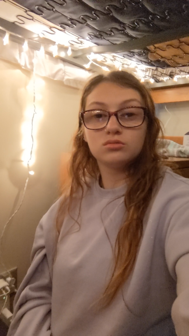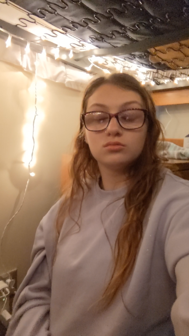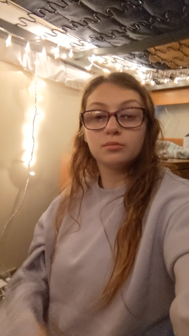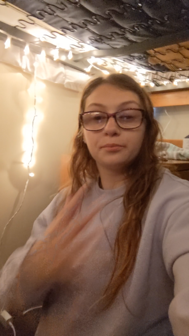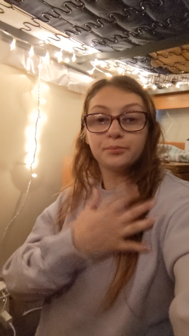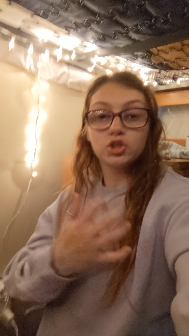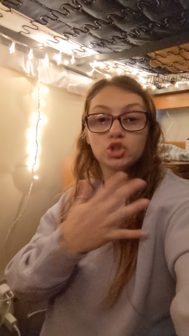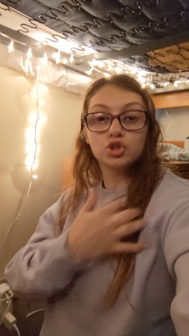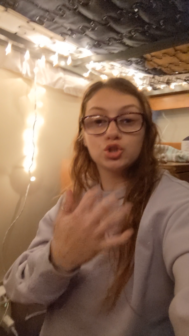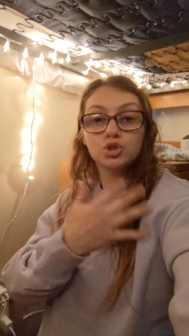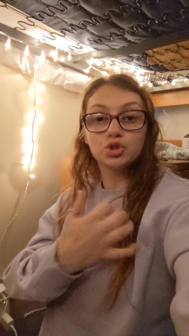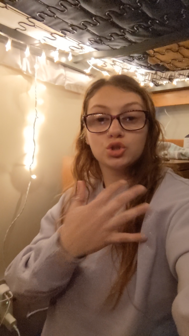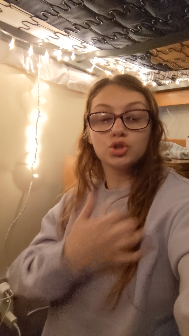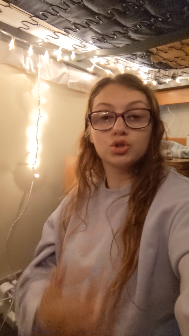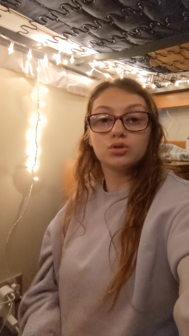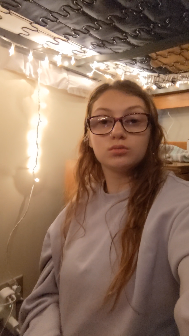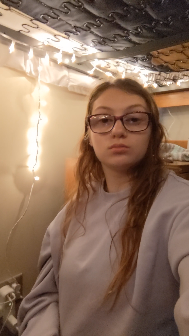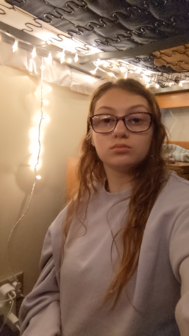bear